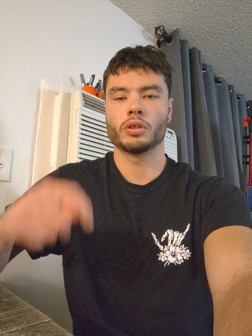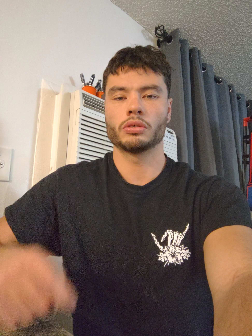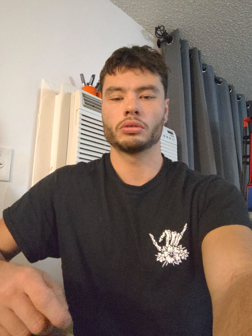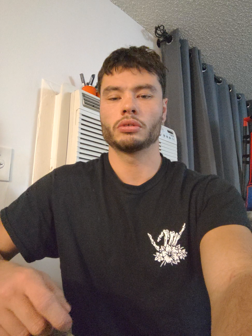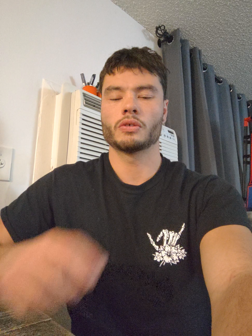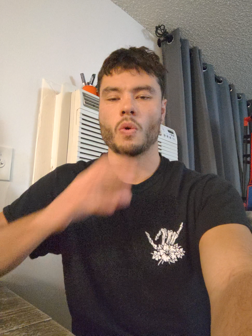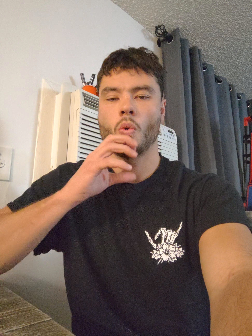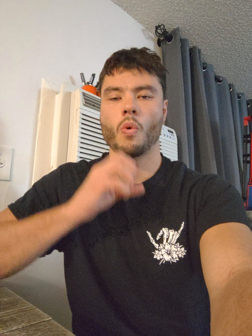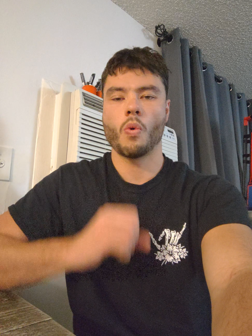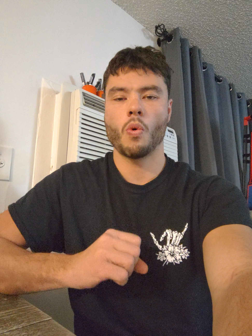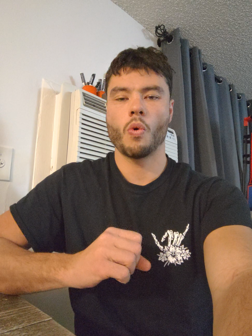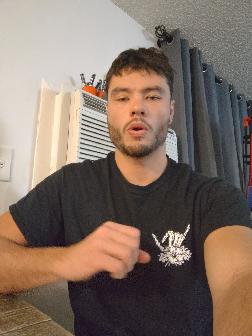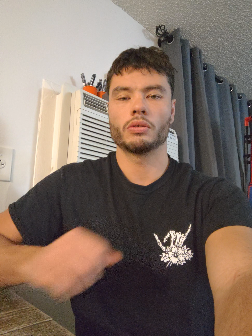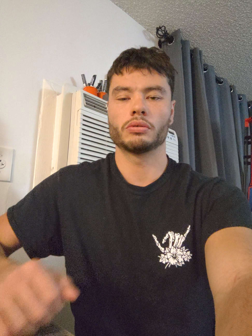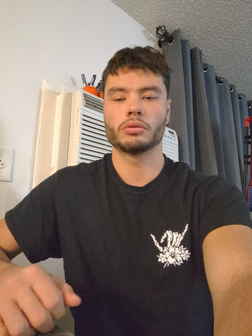old